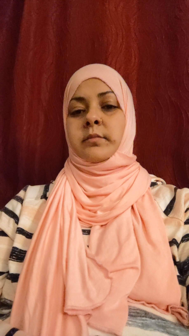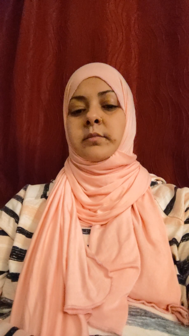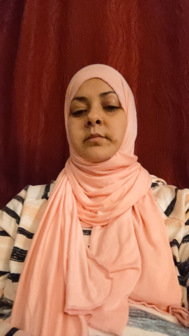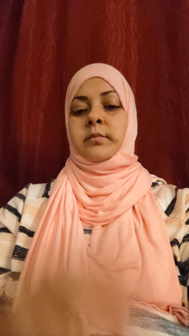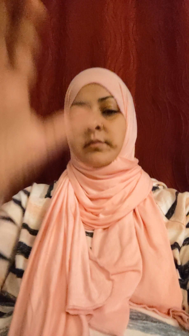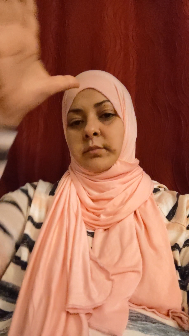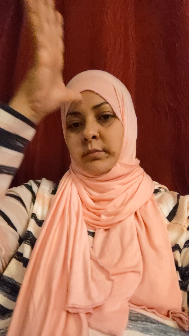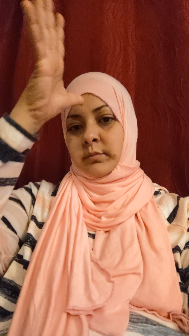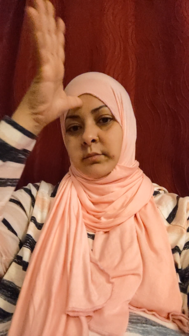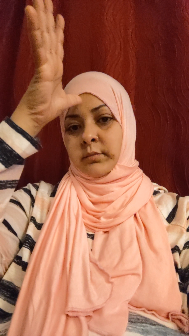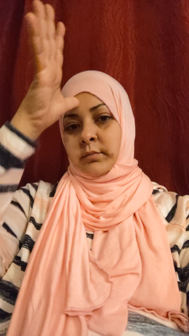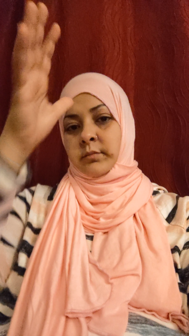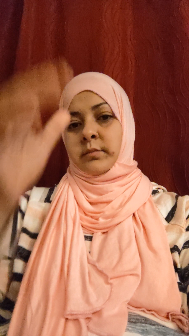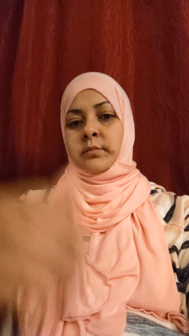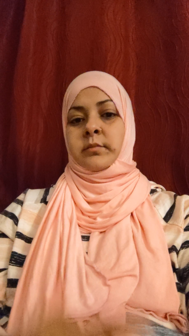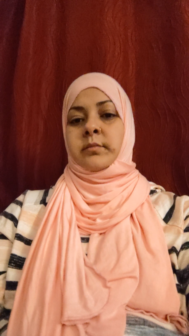daddy